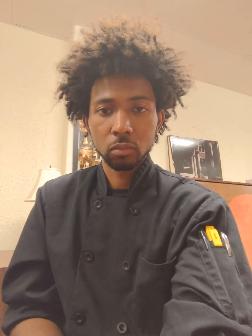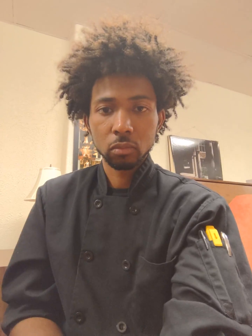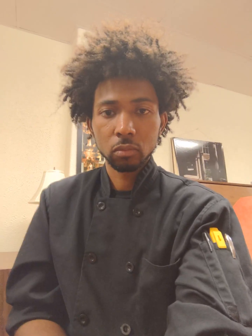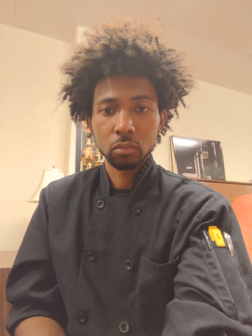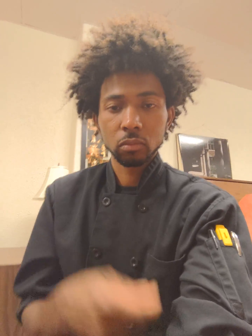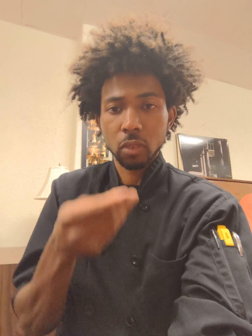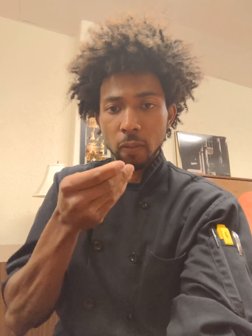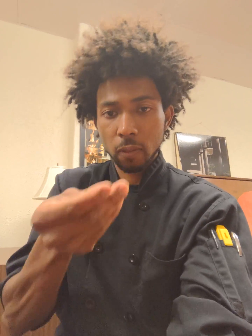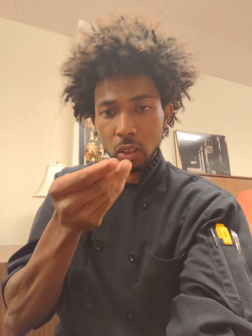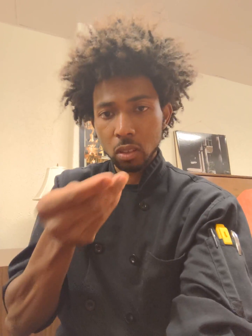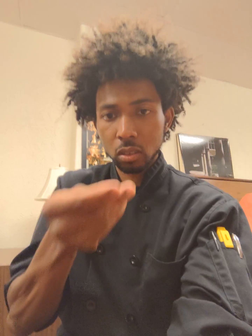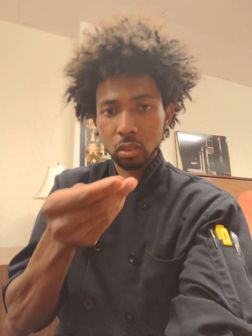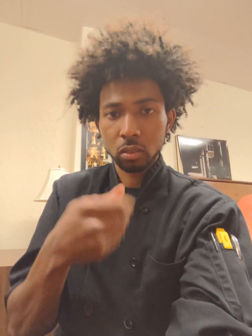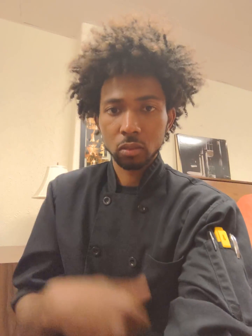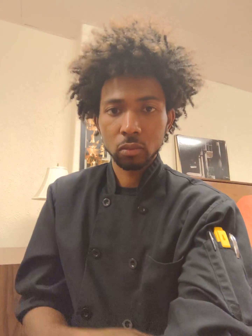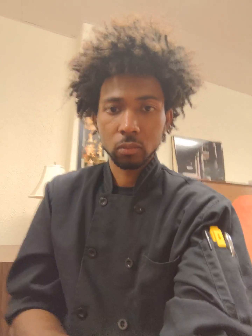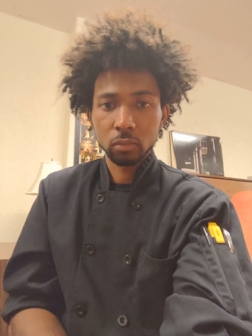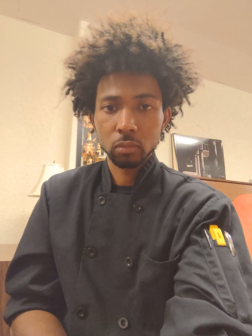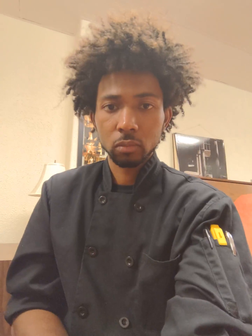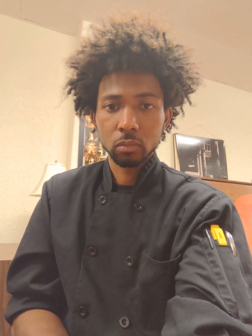feed